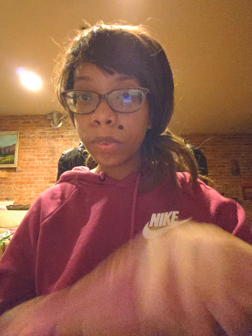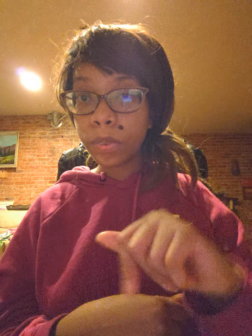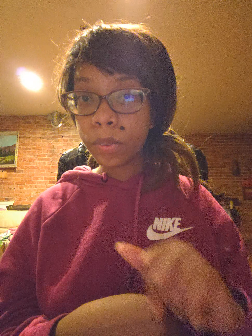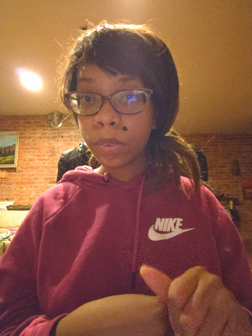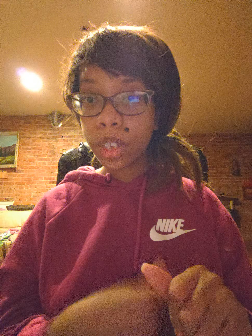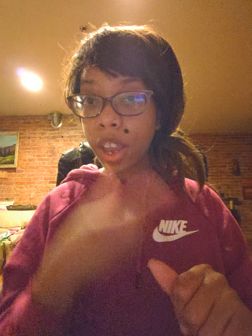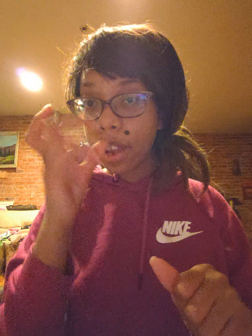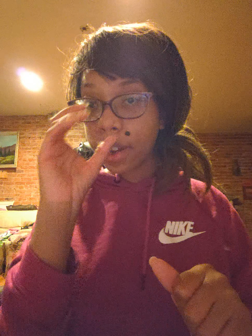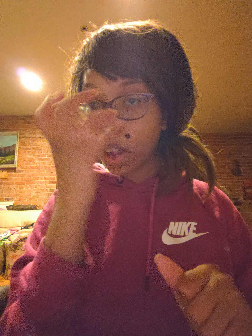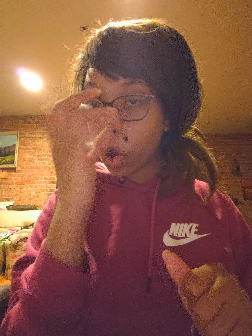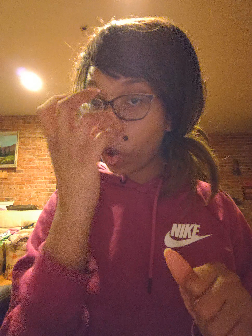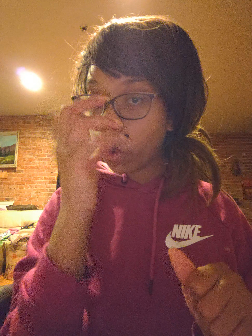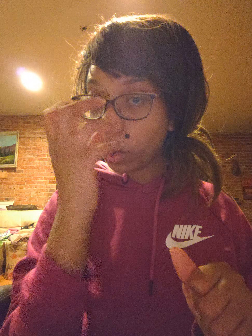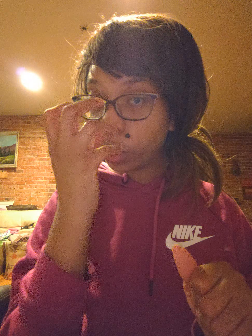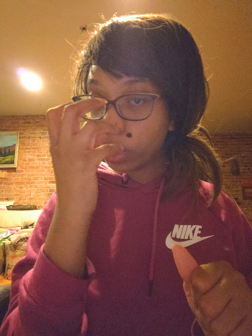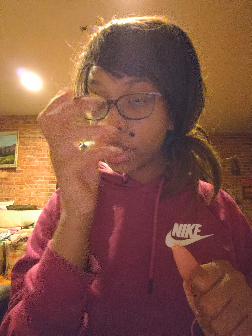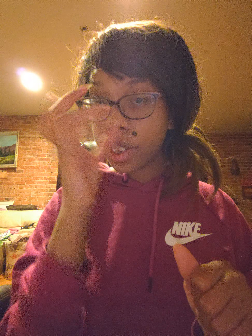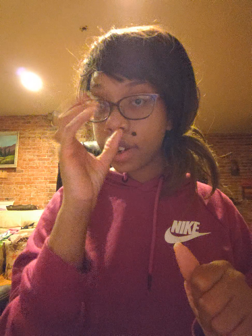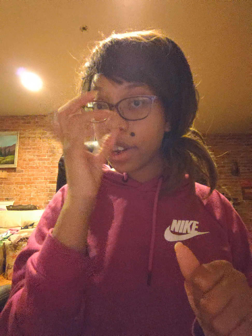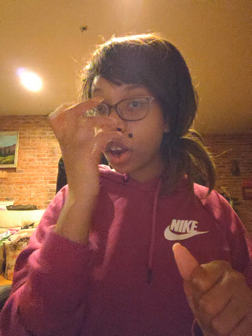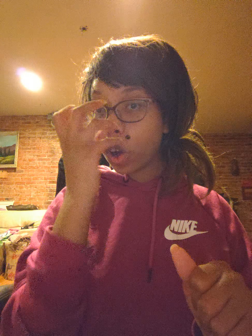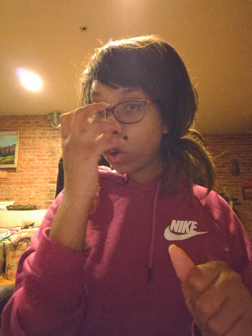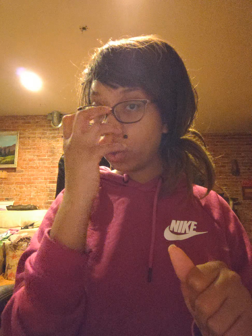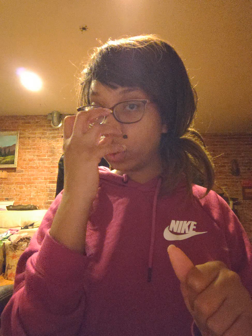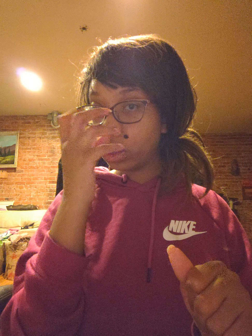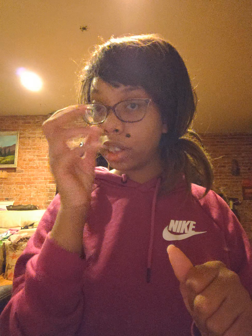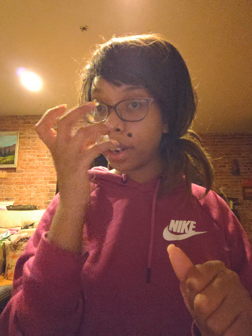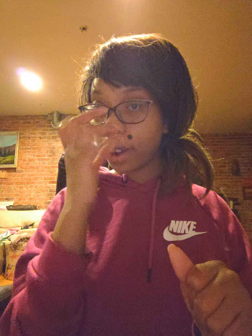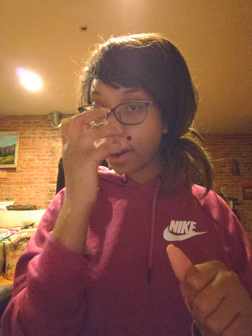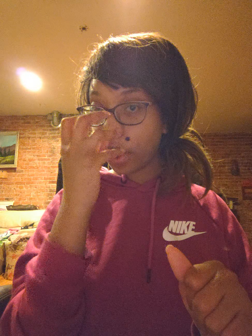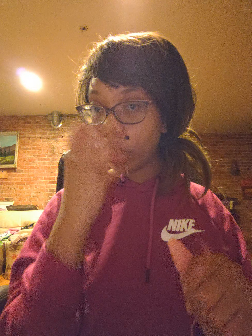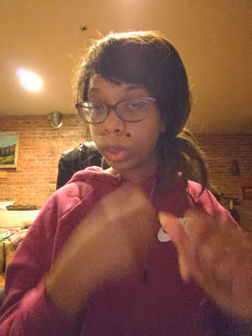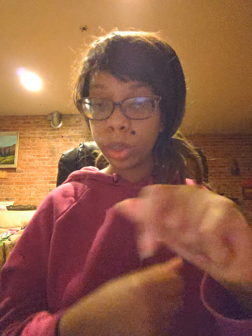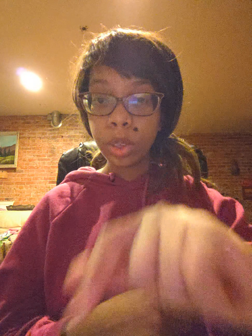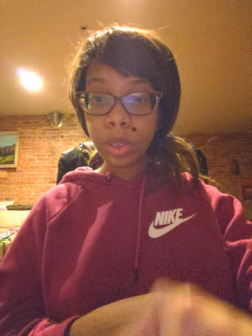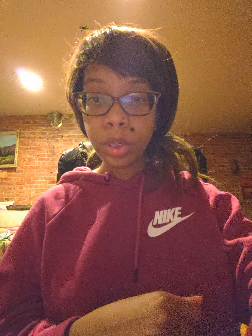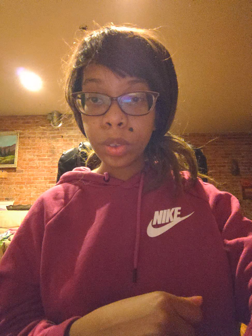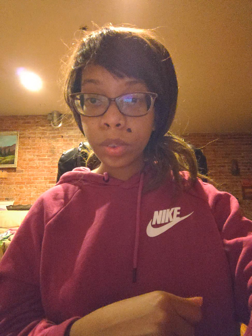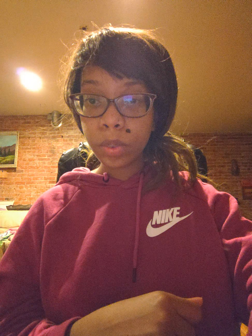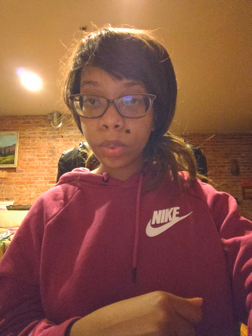clown